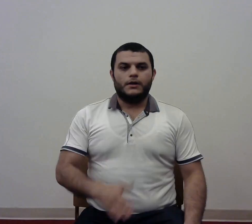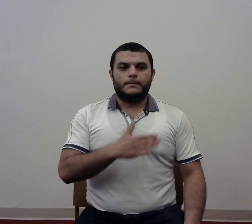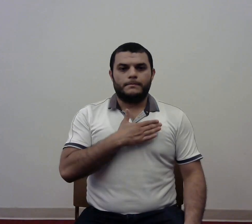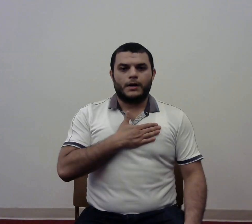mən